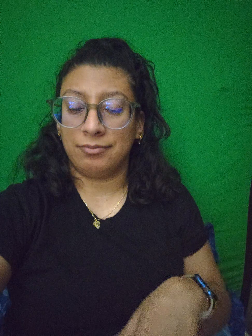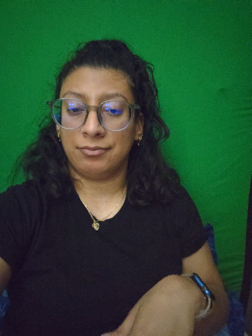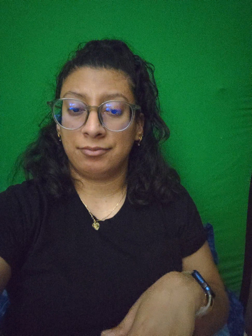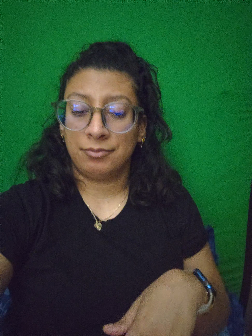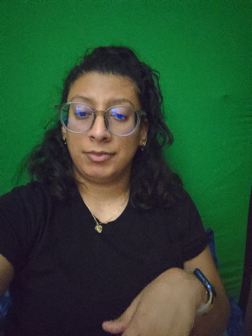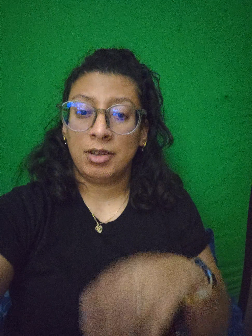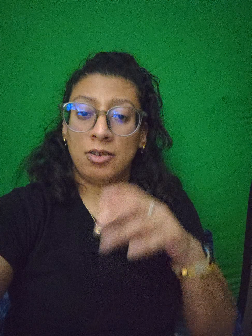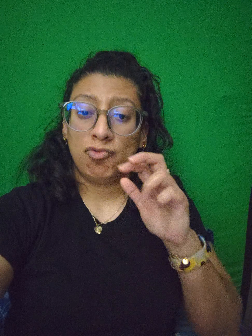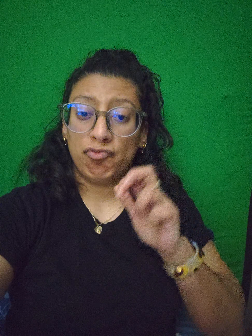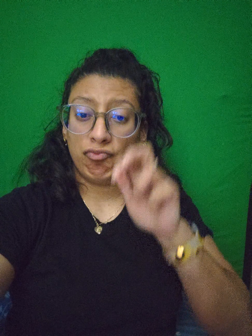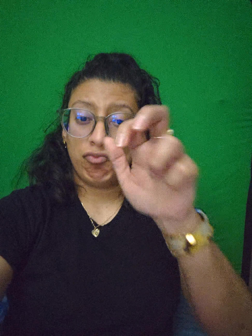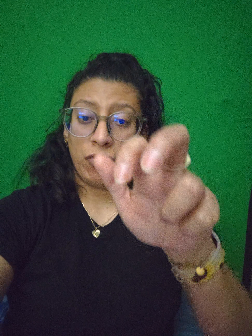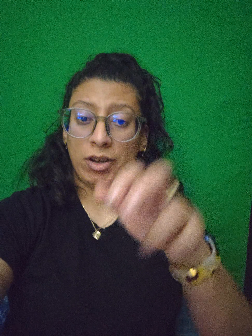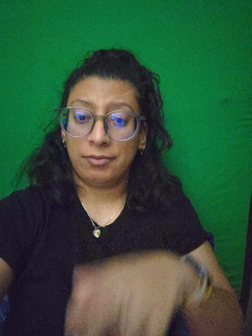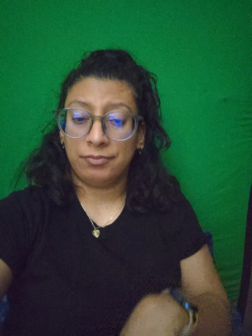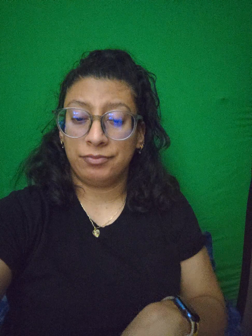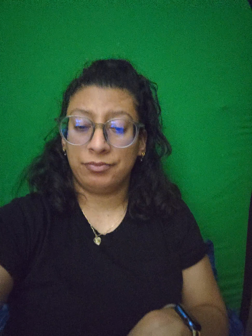ride